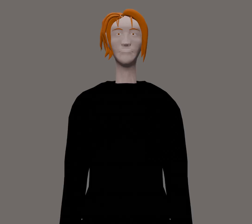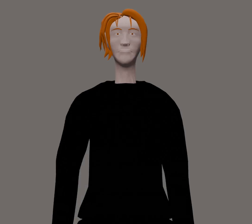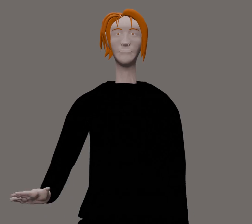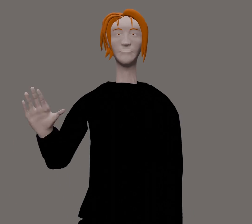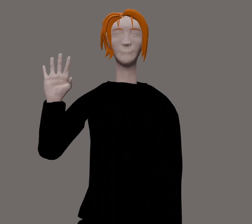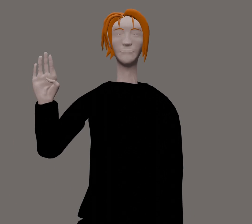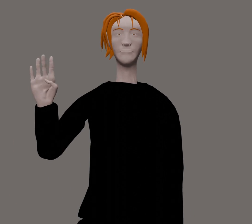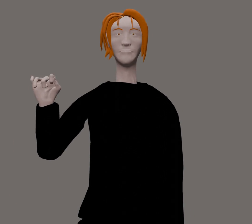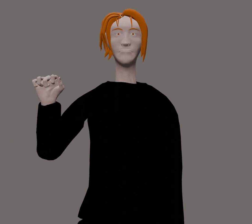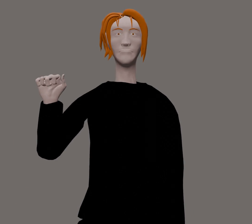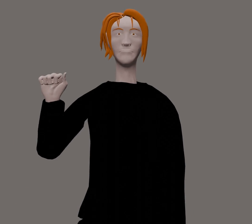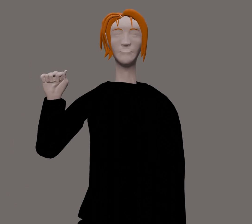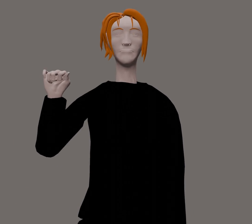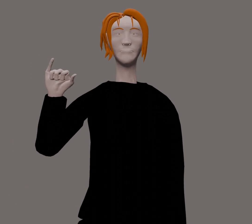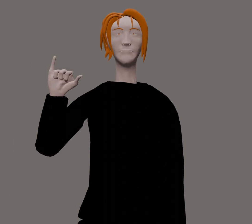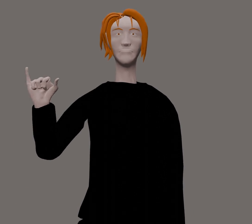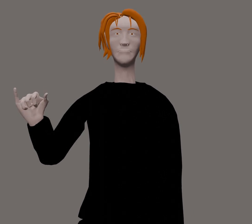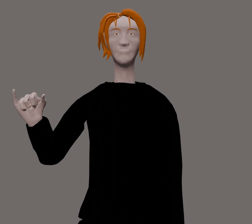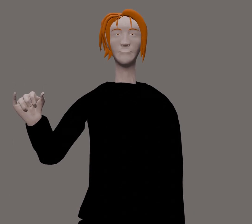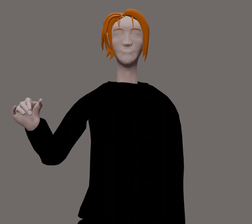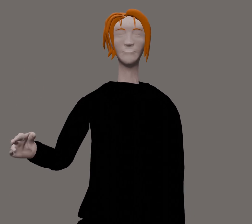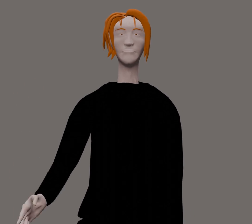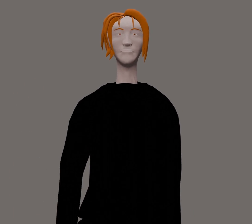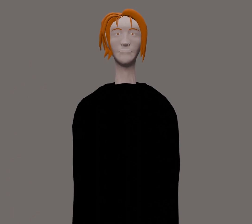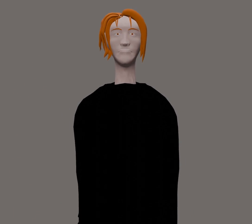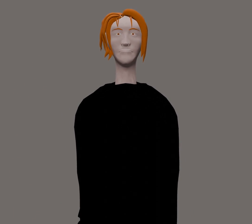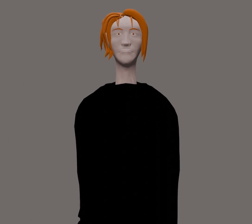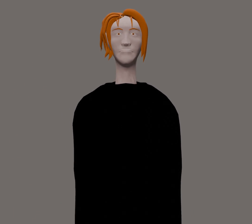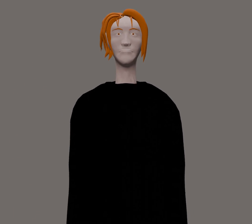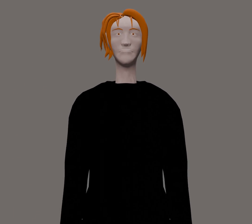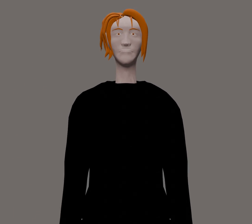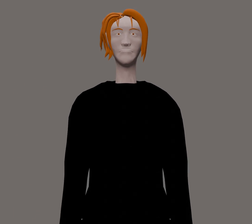Bay